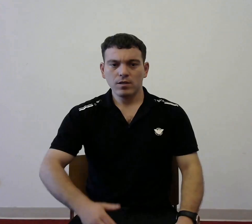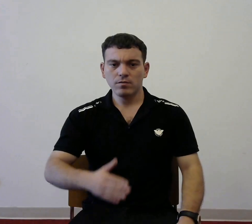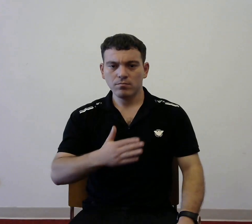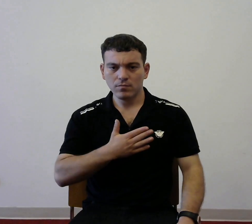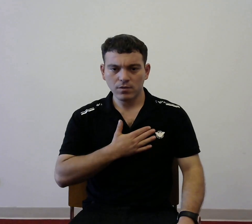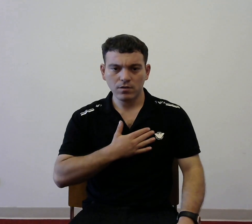mən